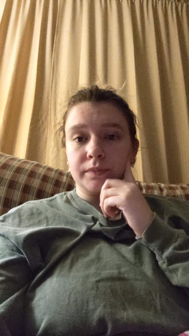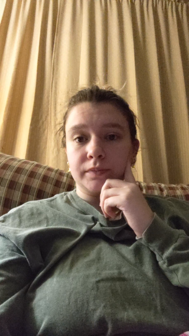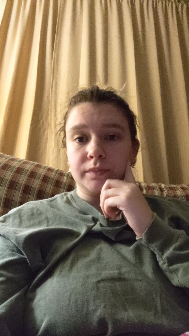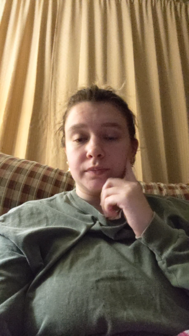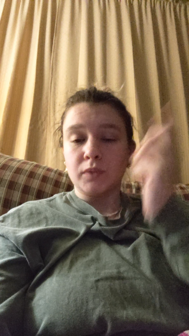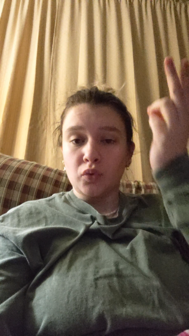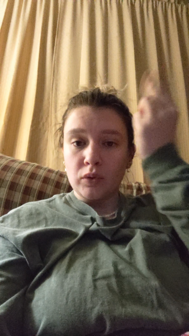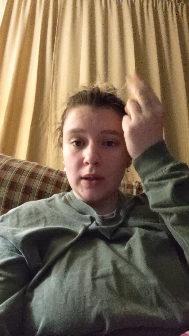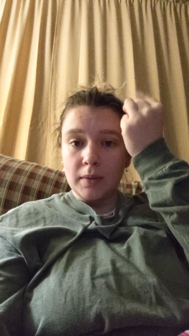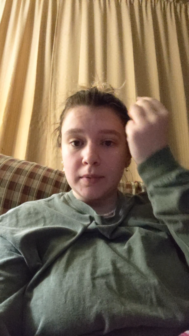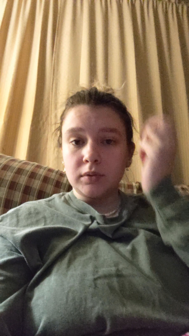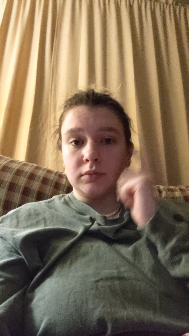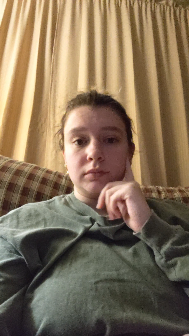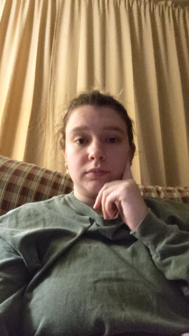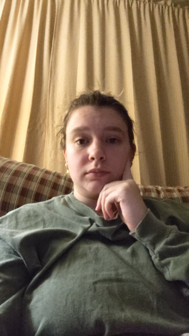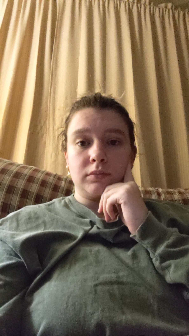rabbit